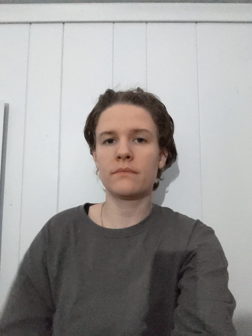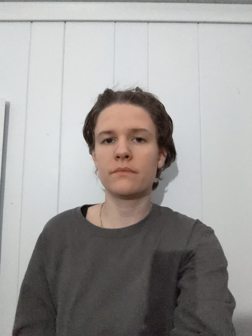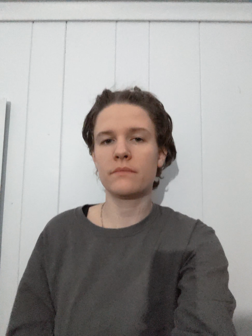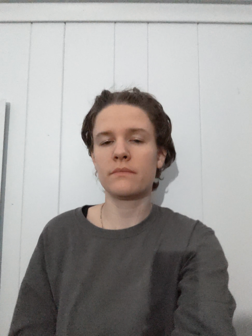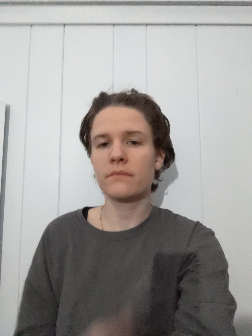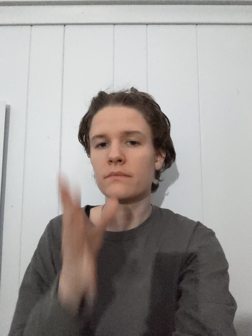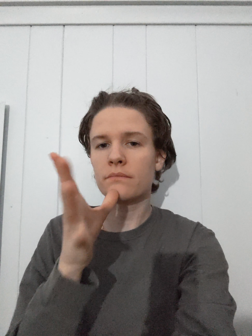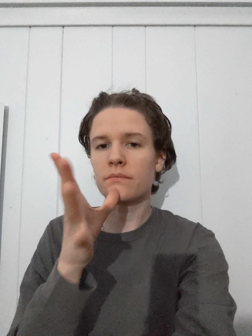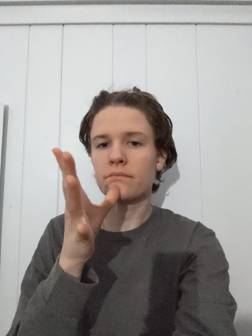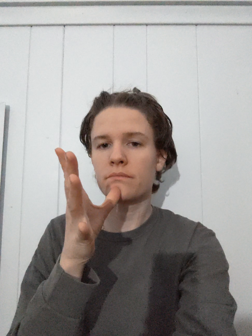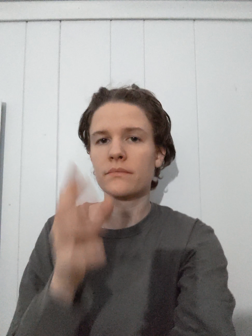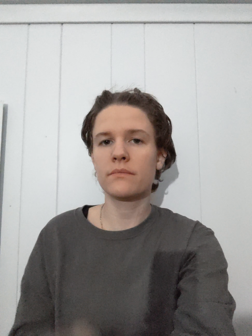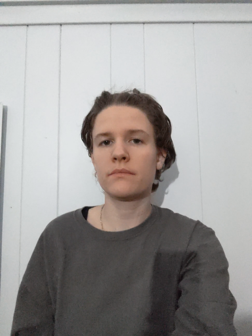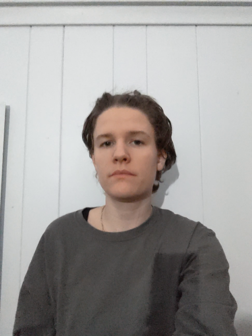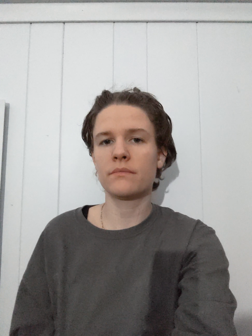mom